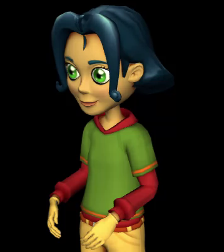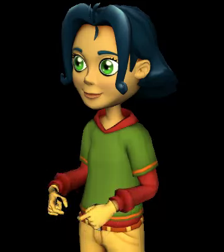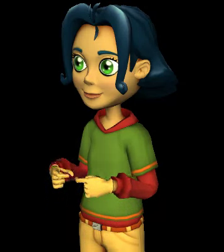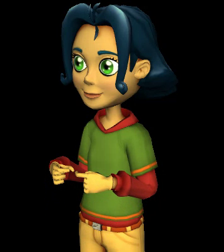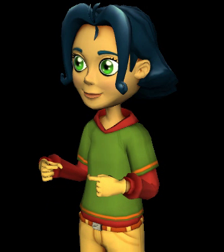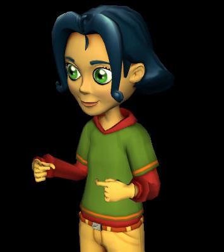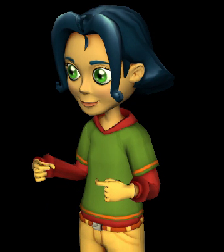واسع